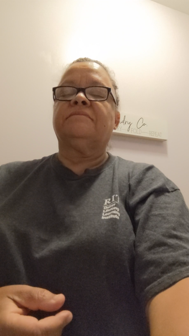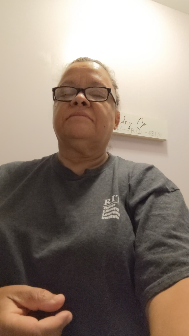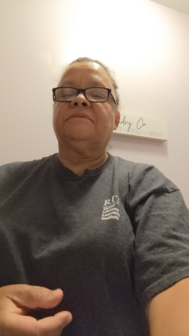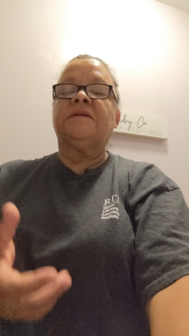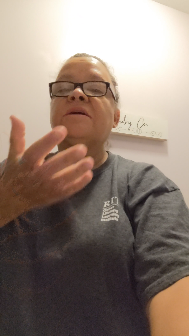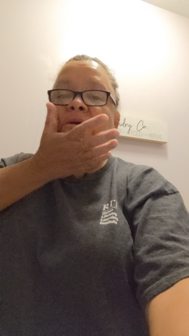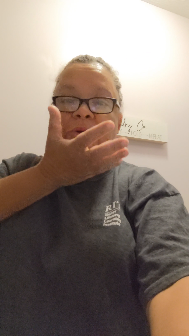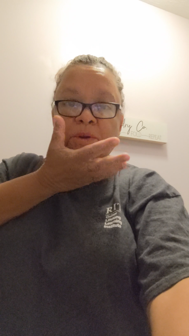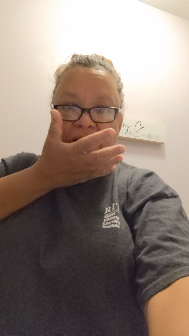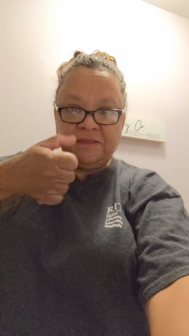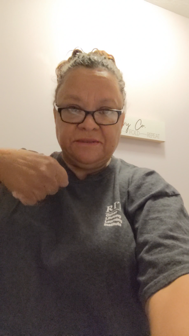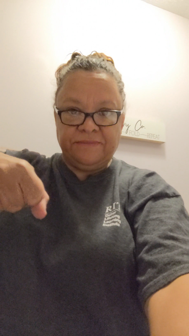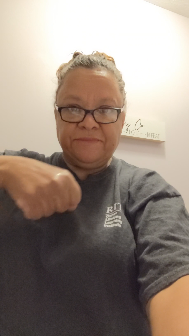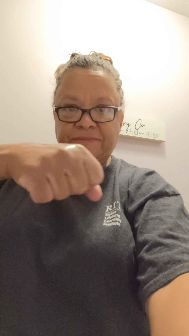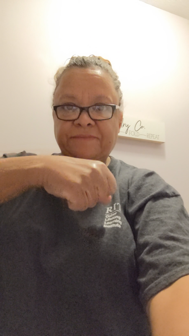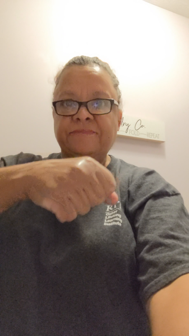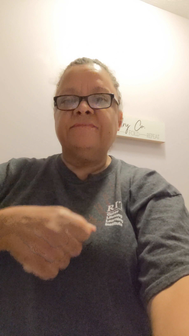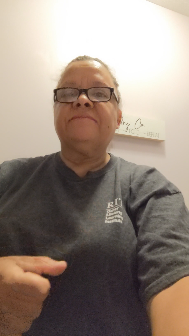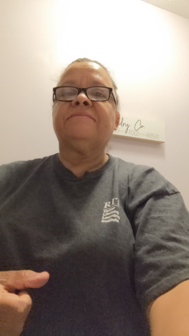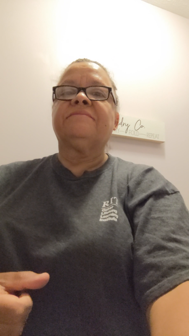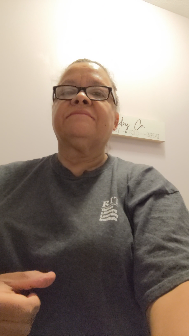lawn mower